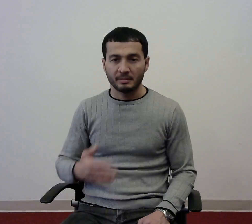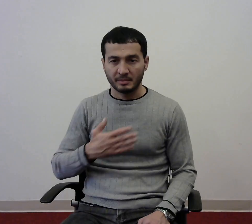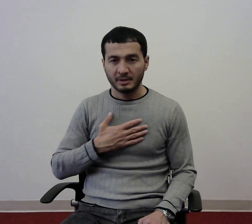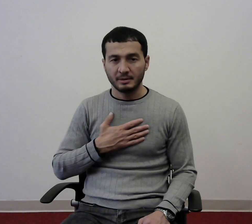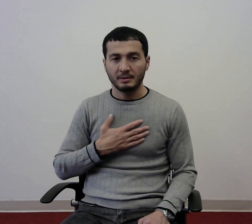mən